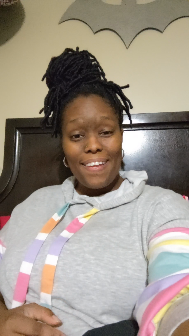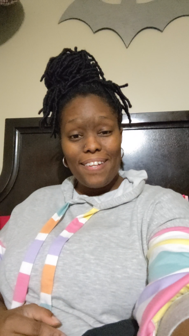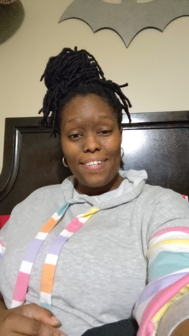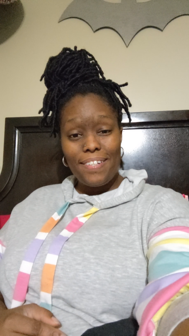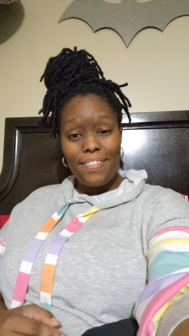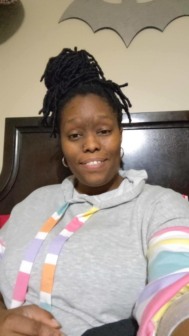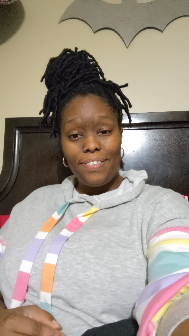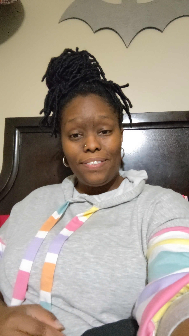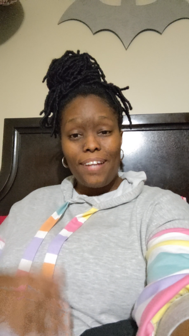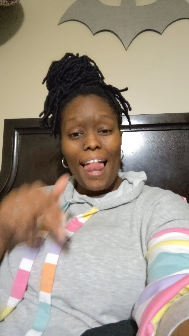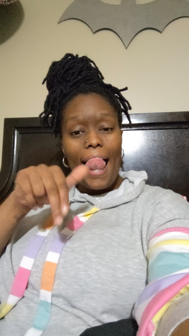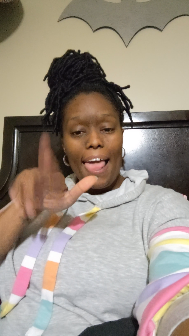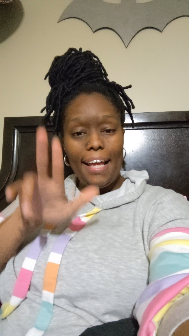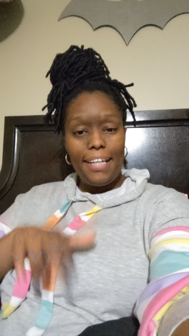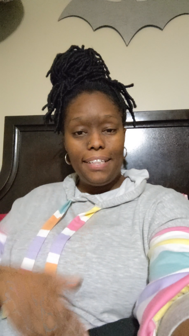lick